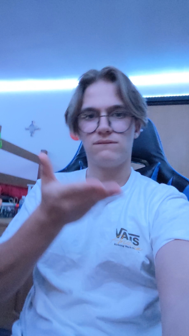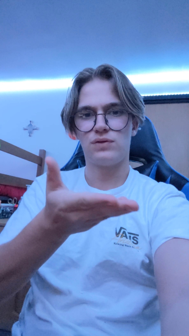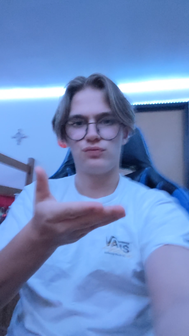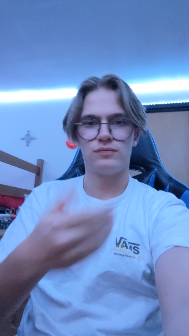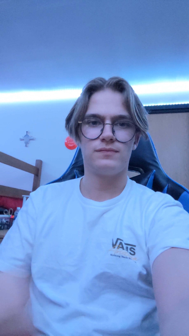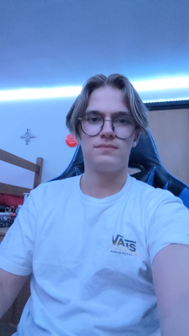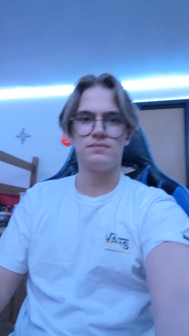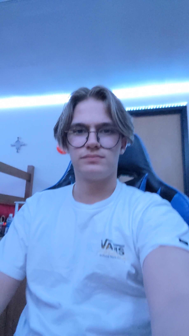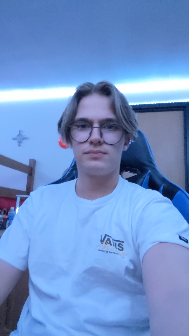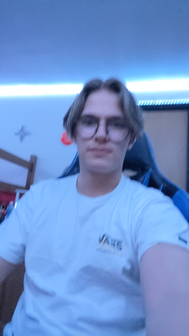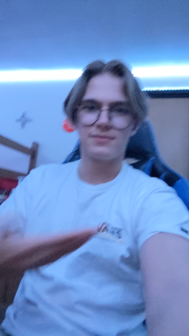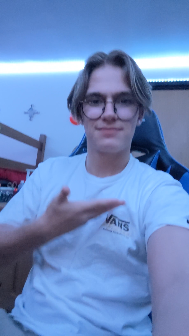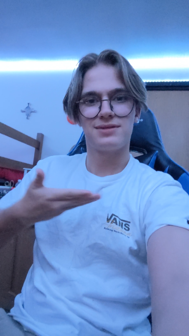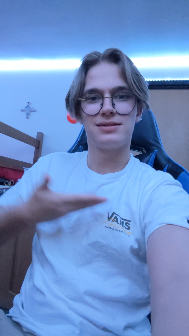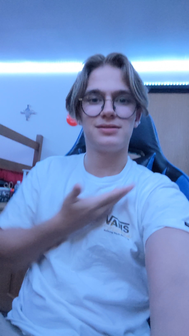baby